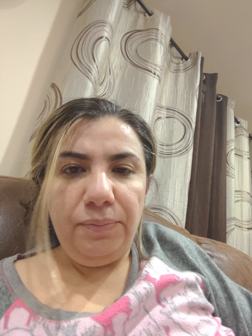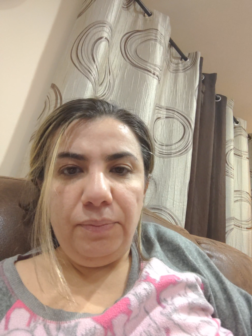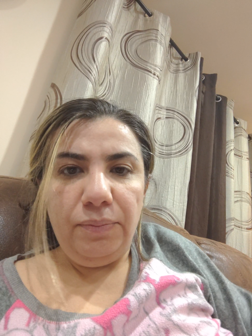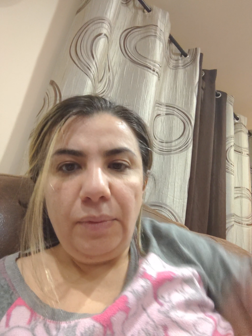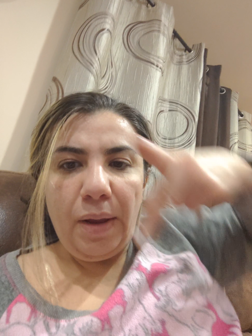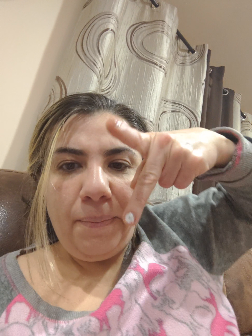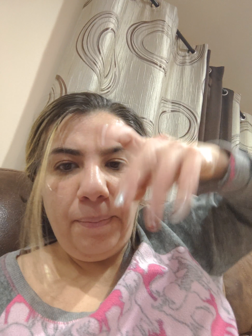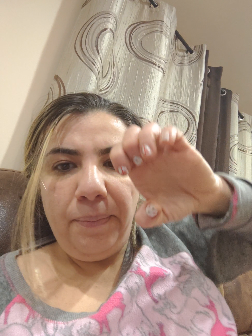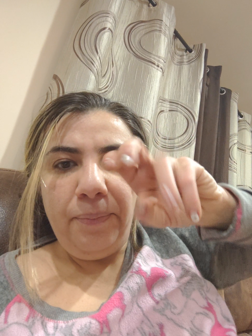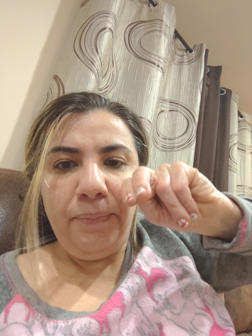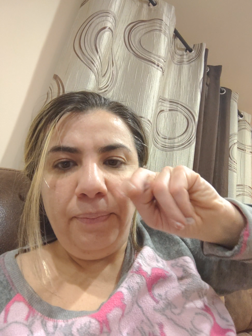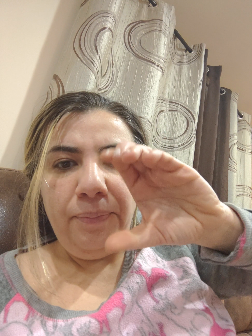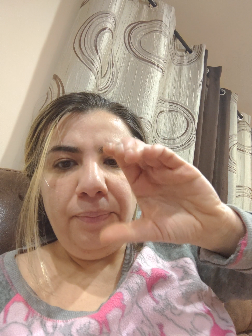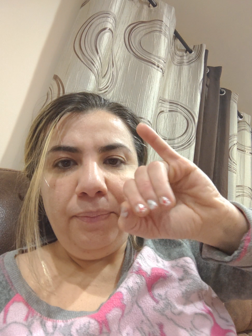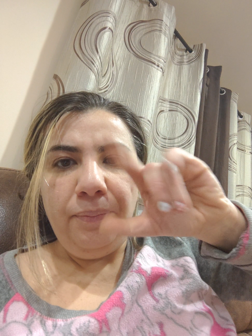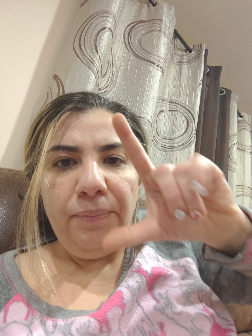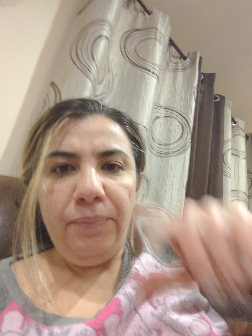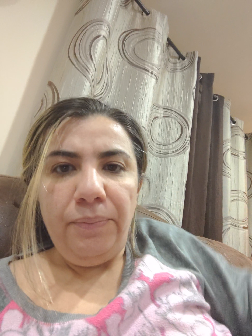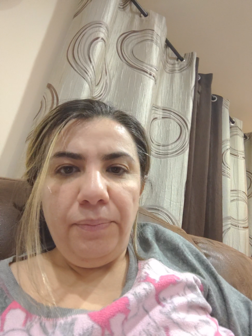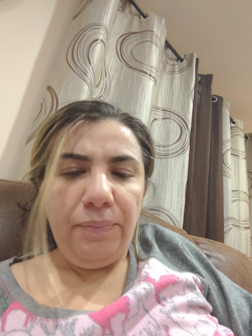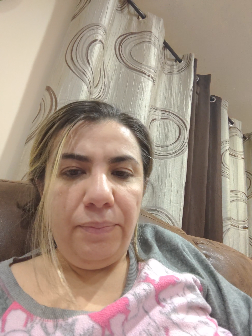pencil